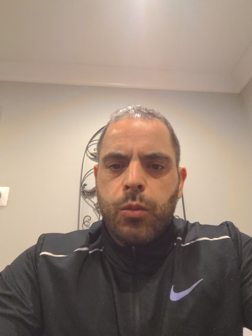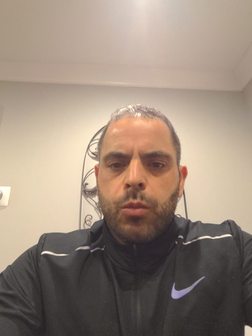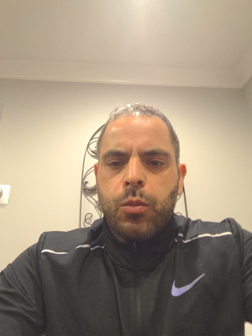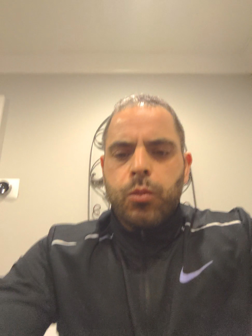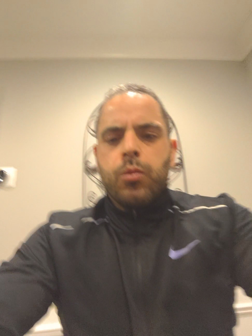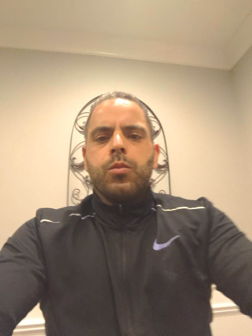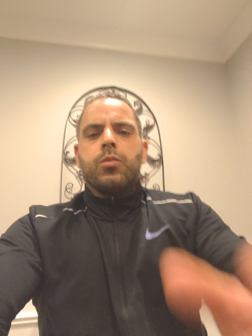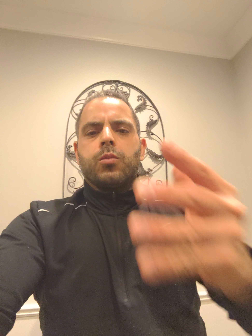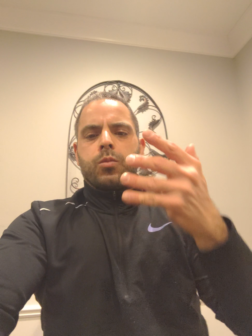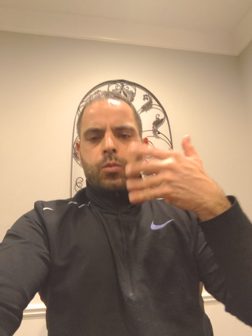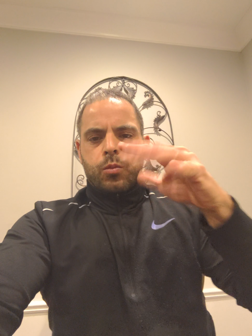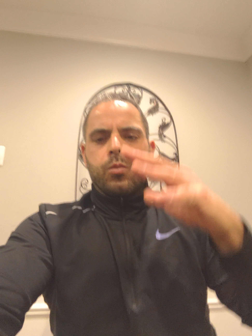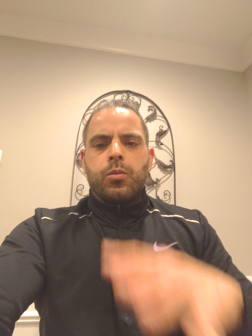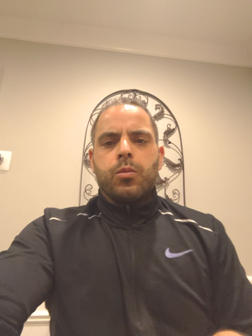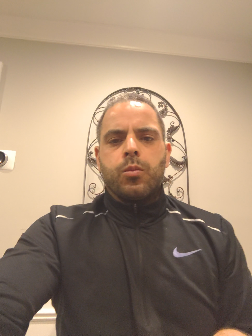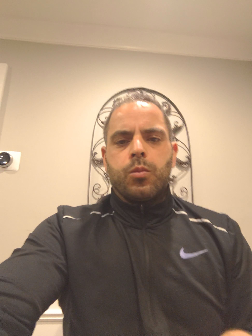finish